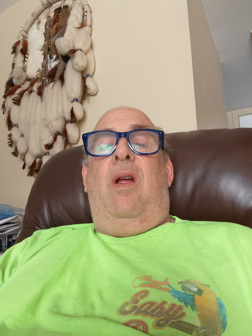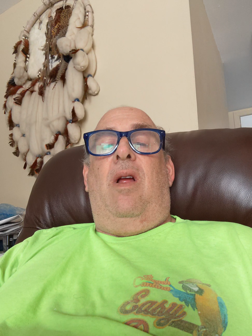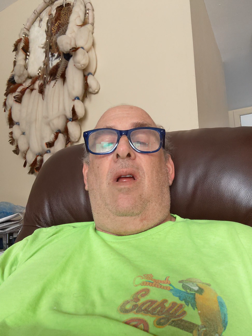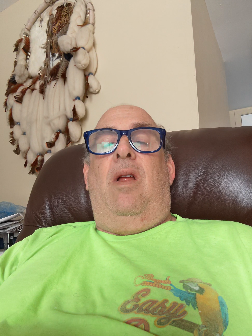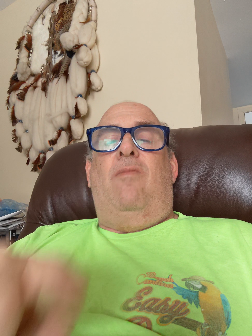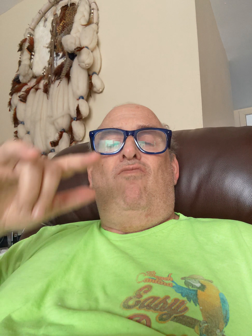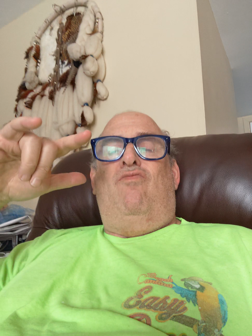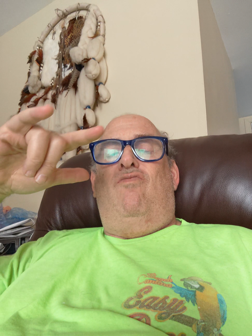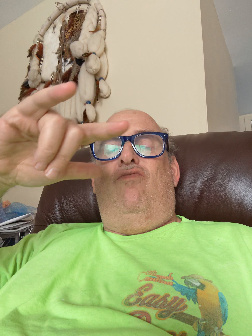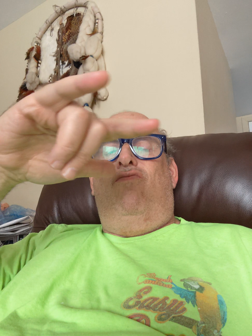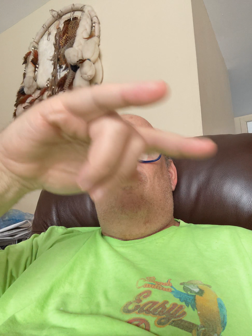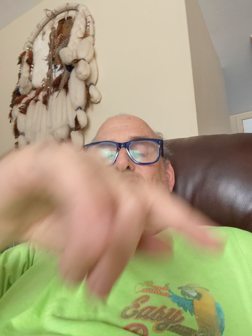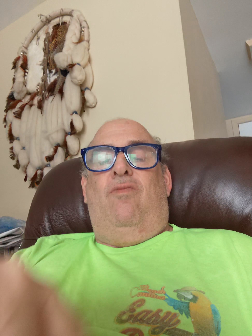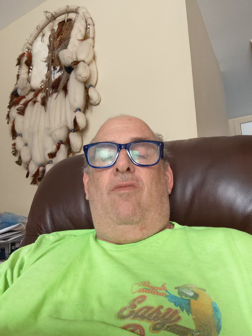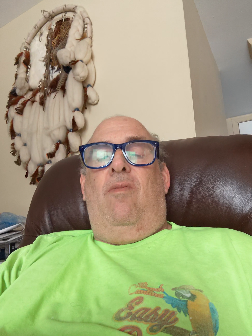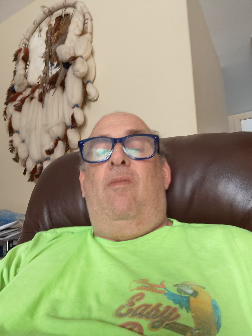airplane